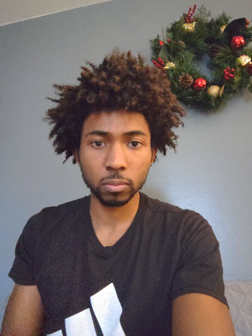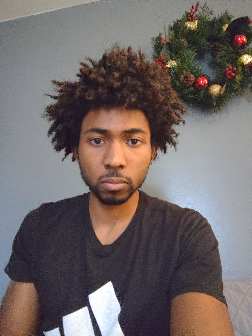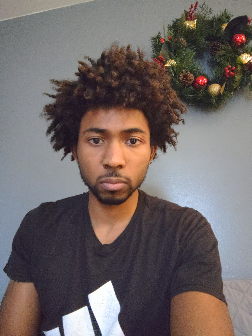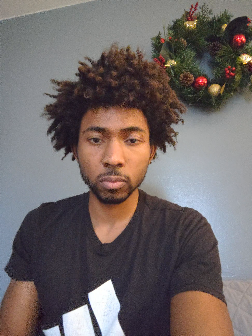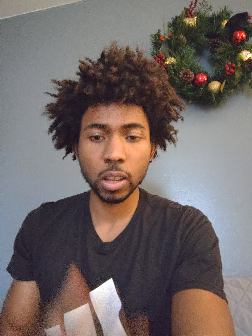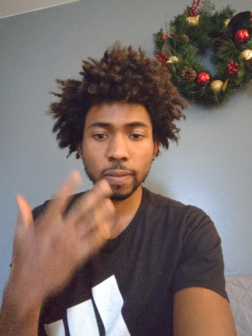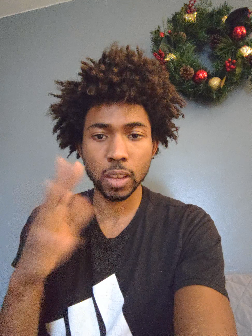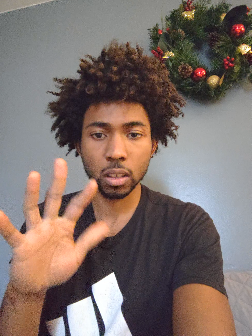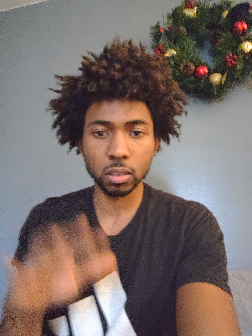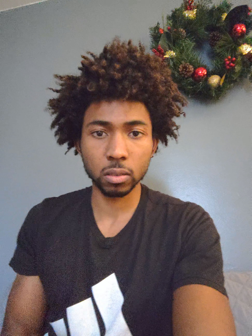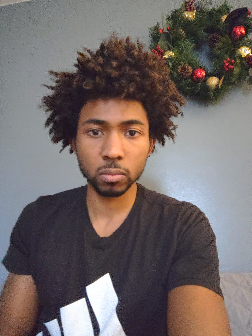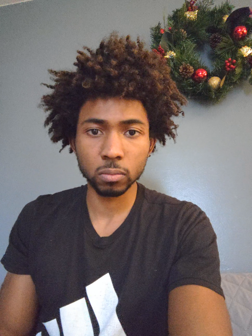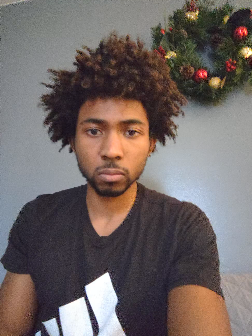finish